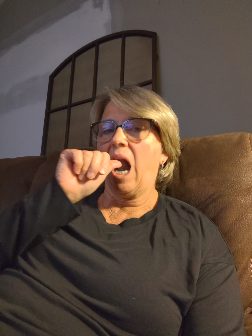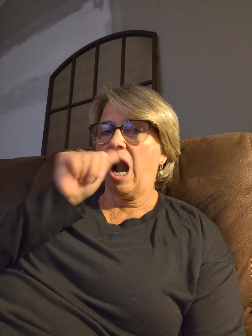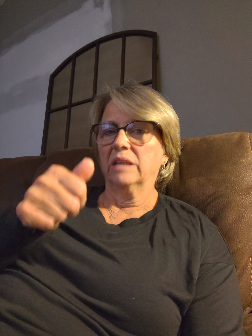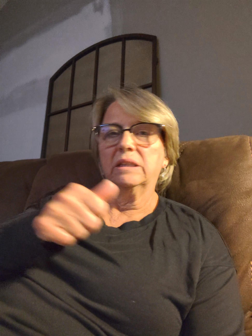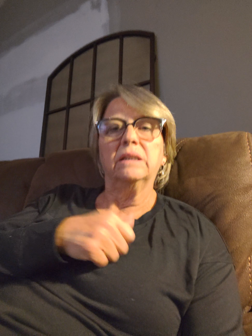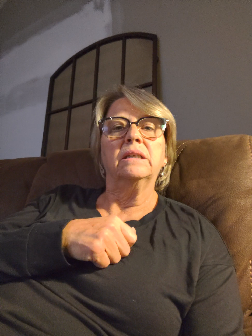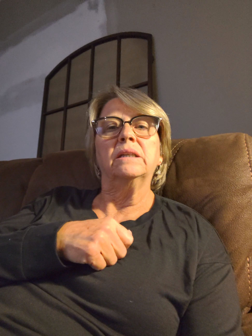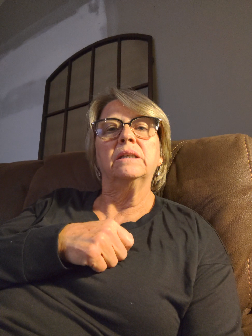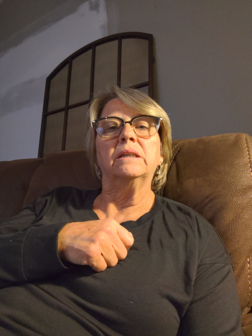nuts